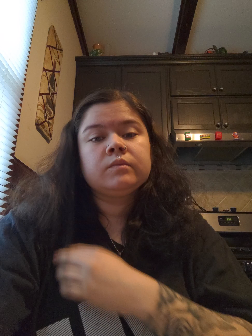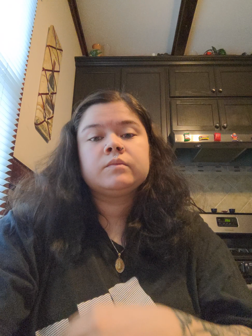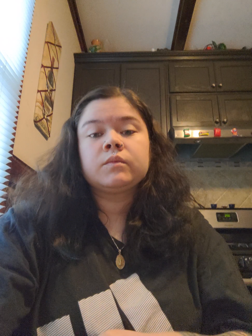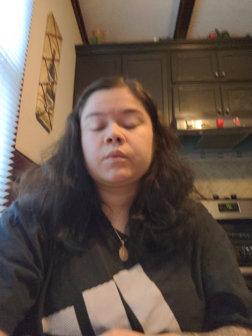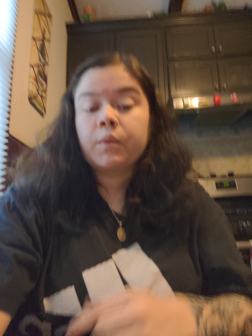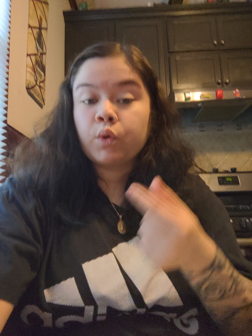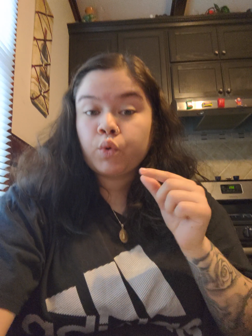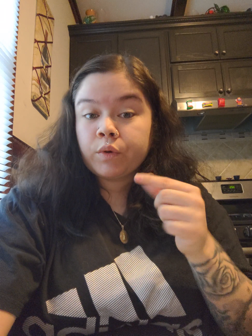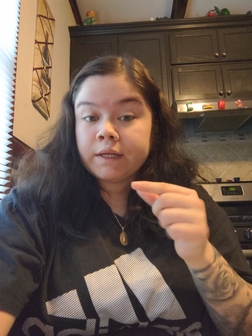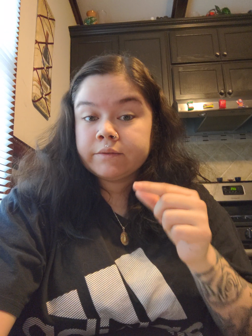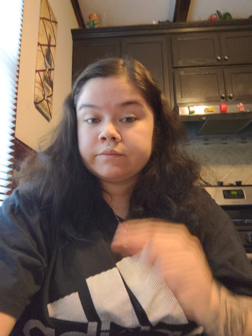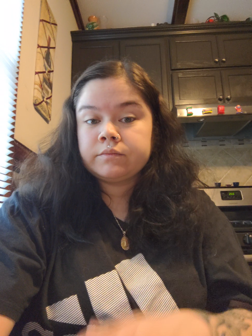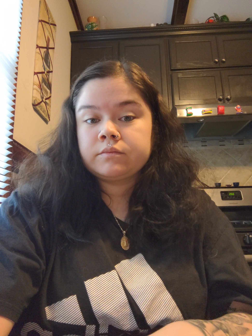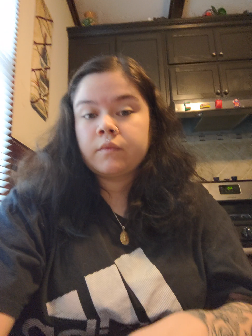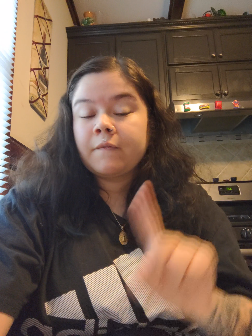green